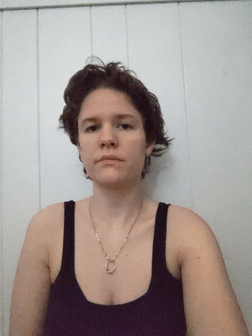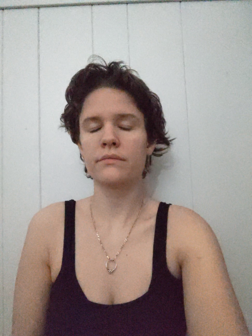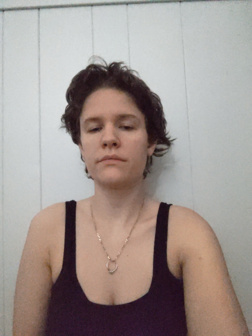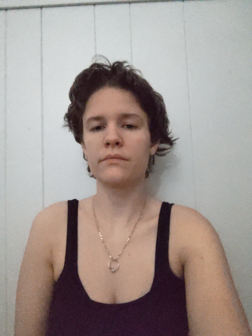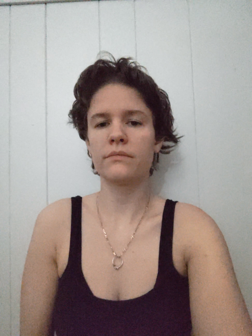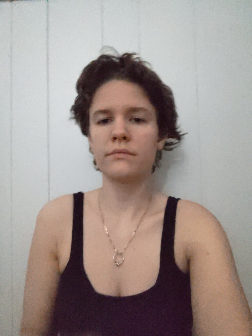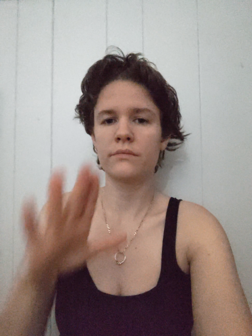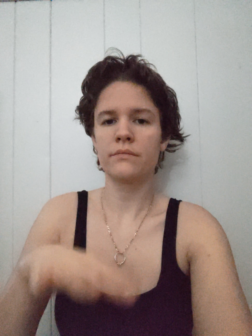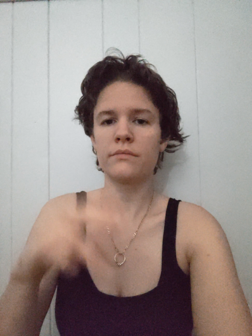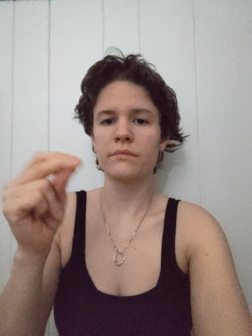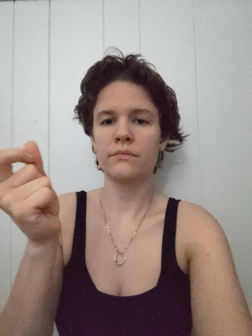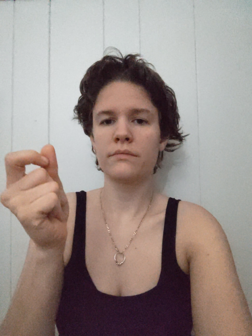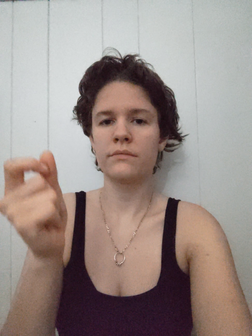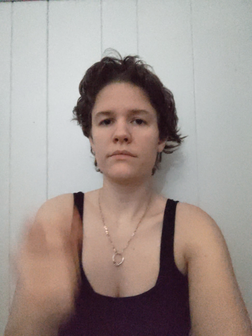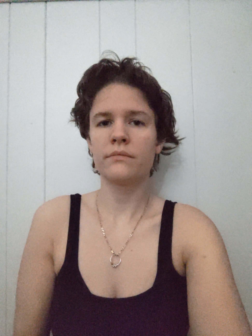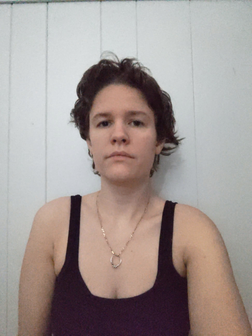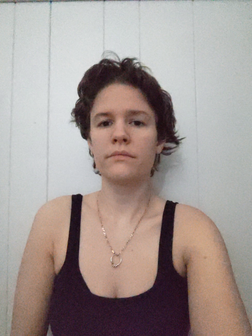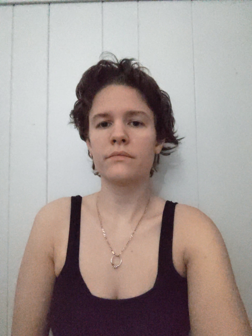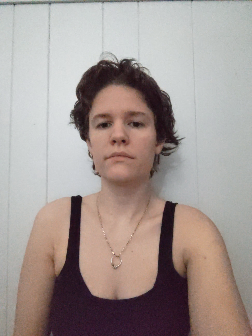dog